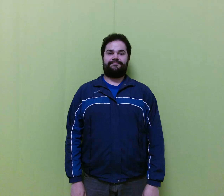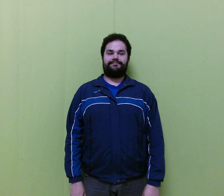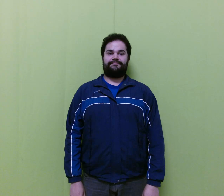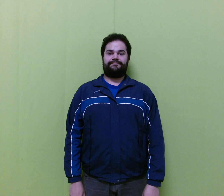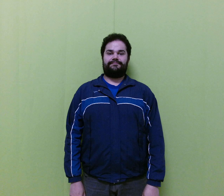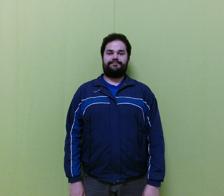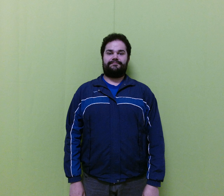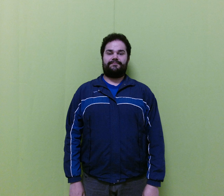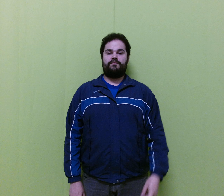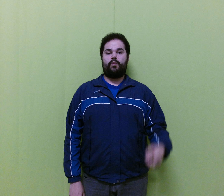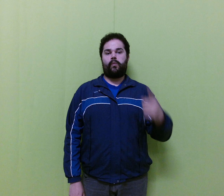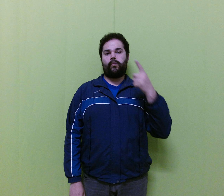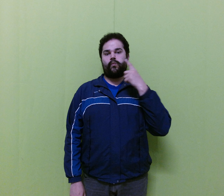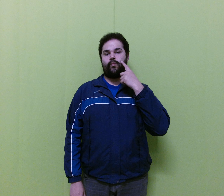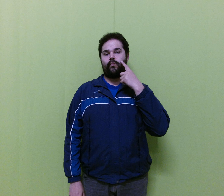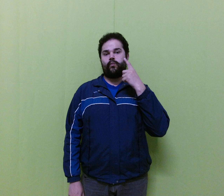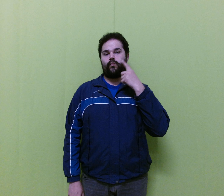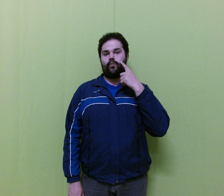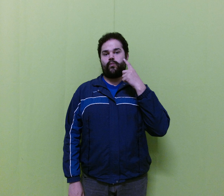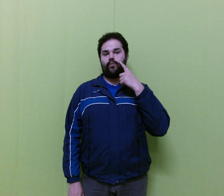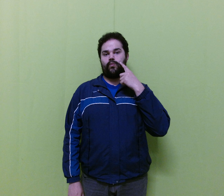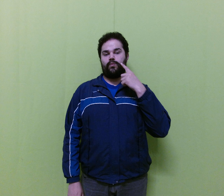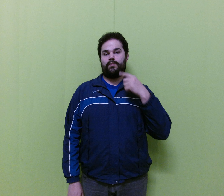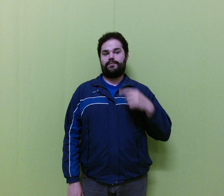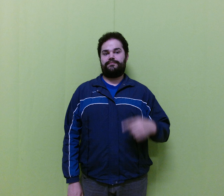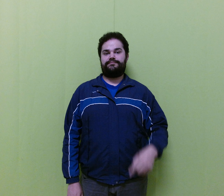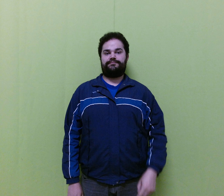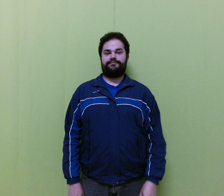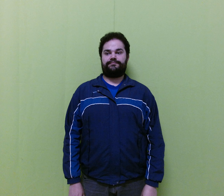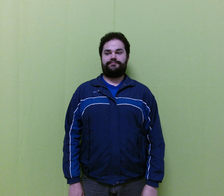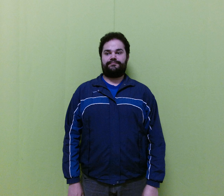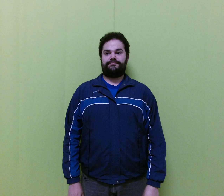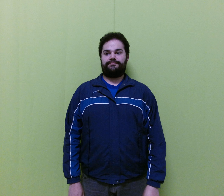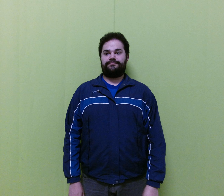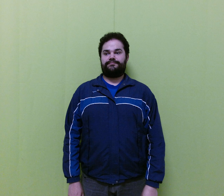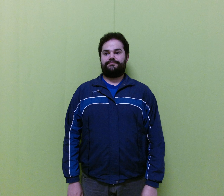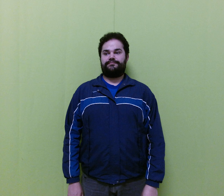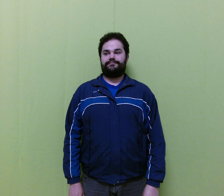bala